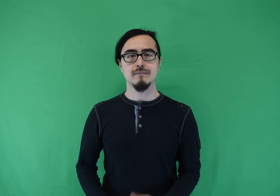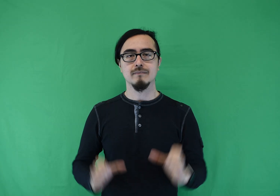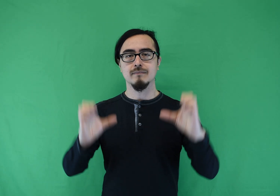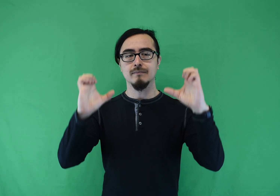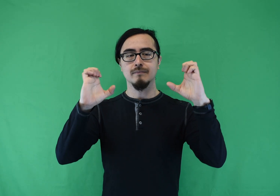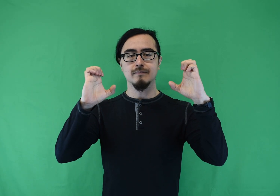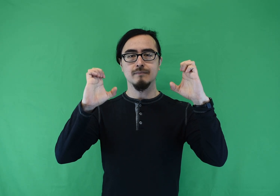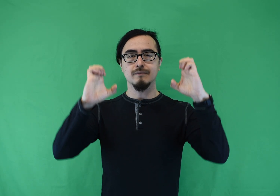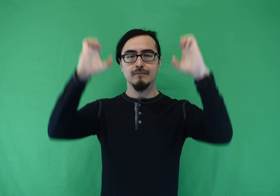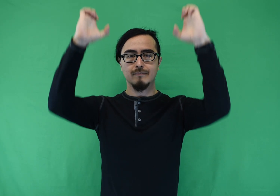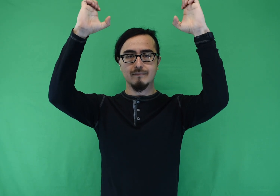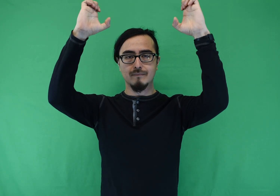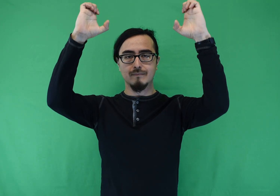edificio